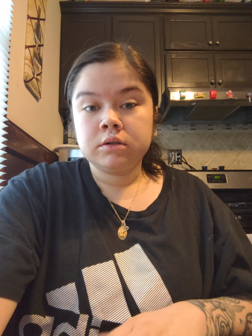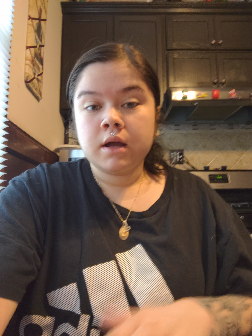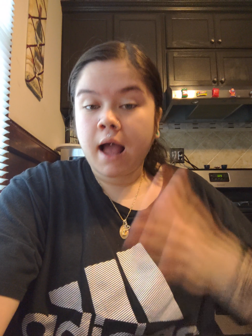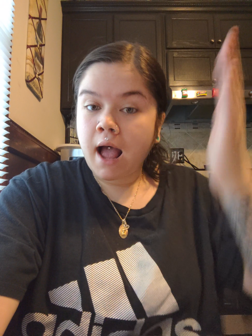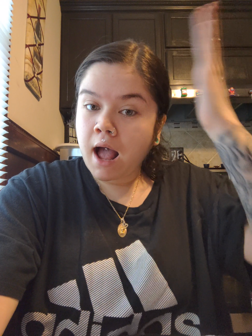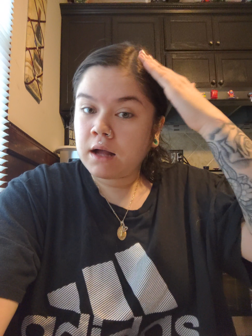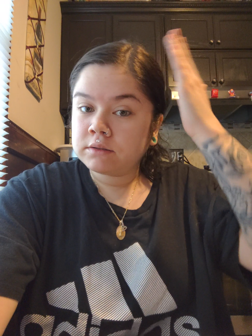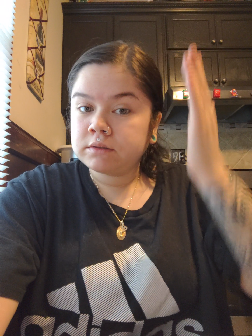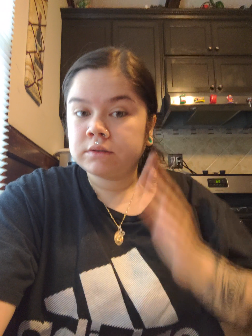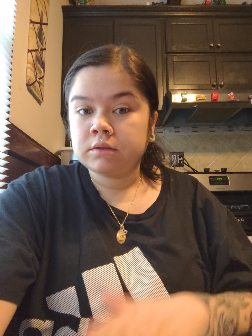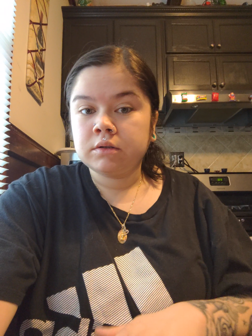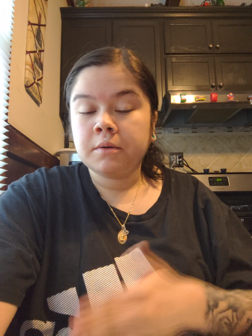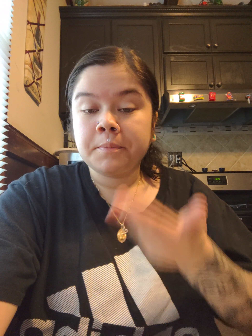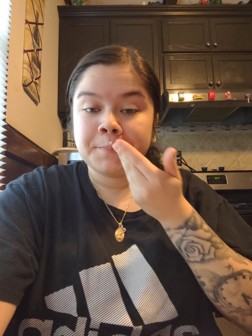hat